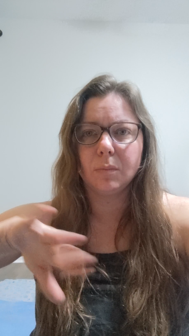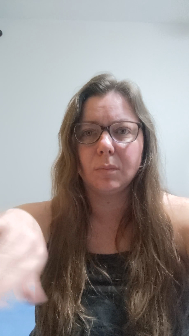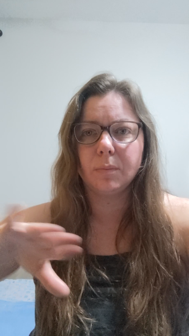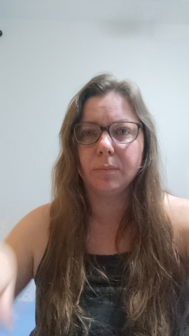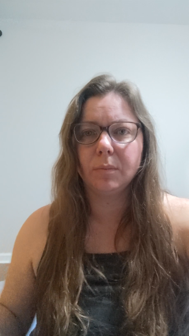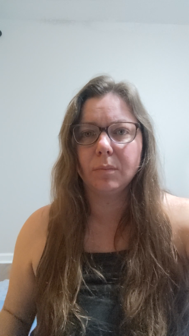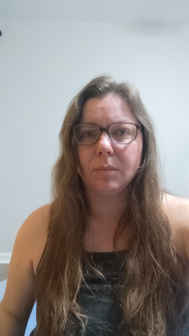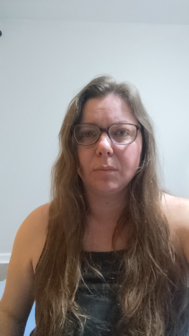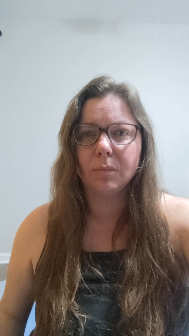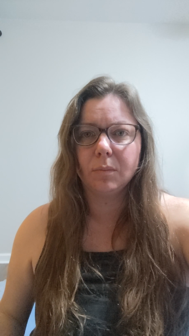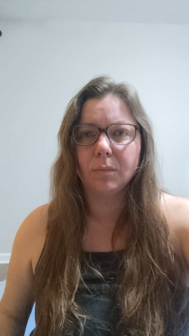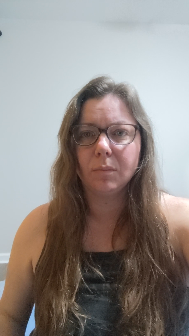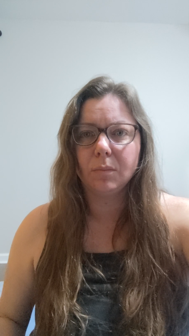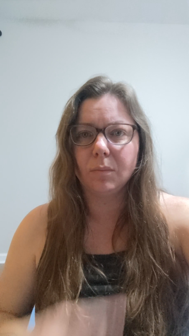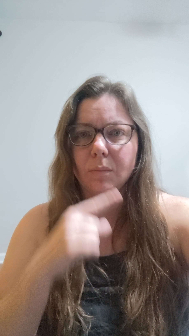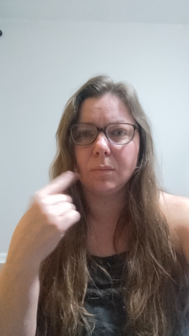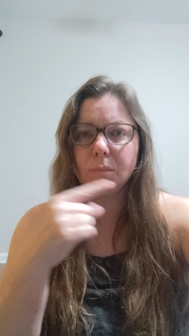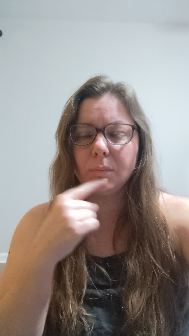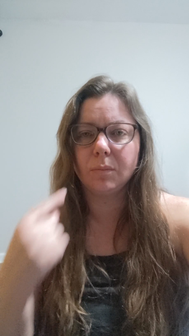glue